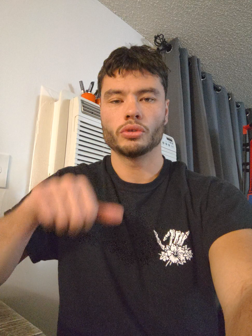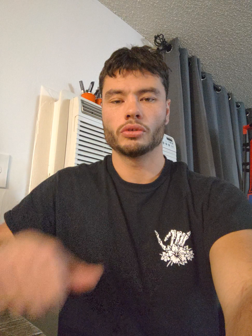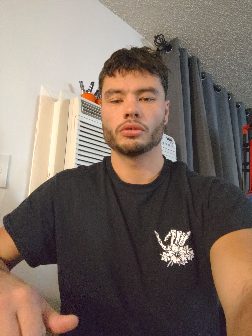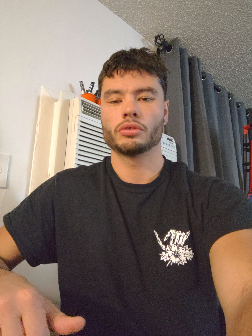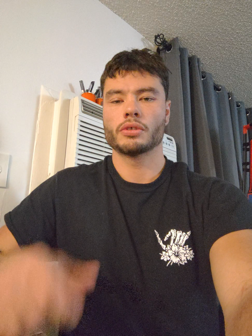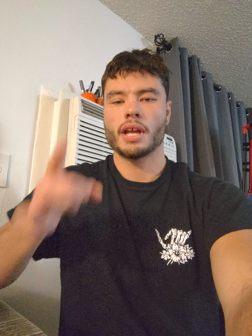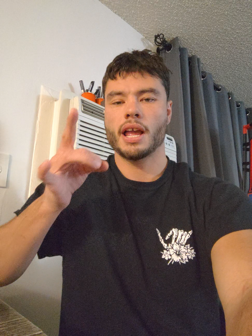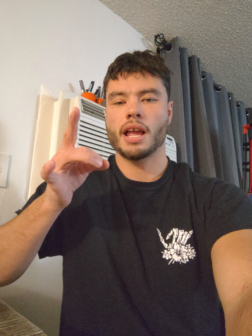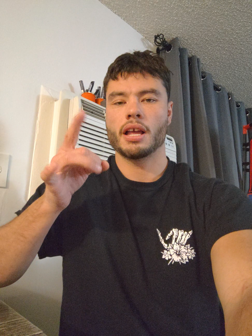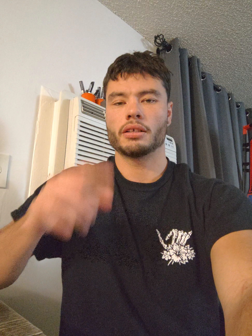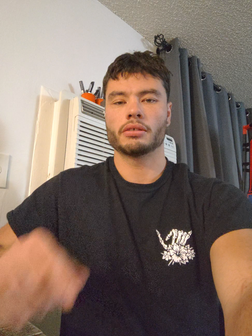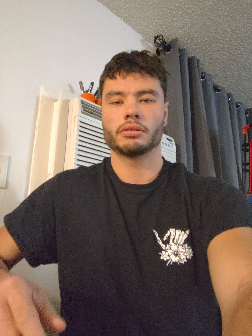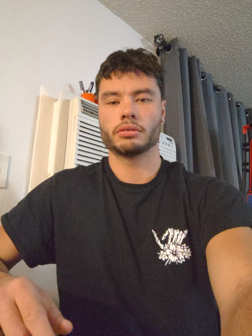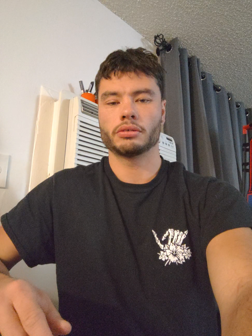hat